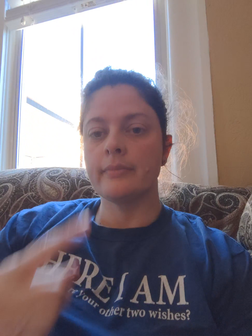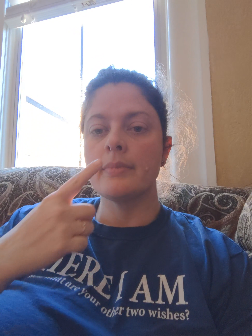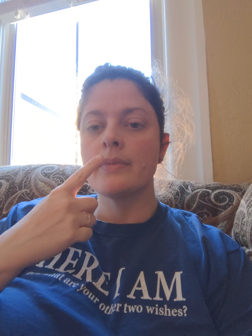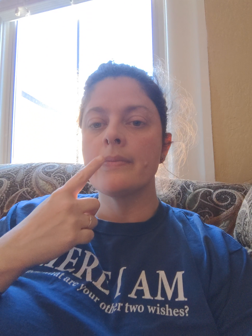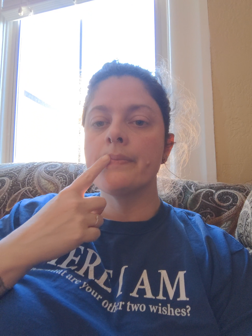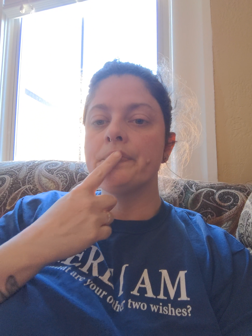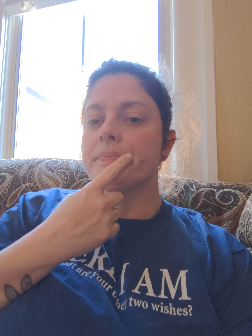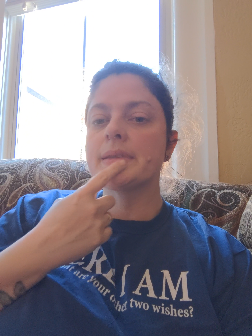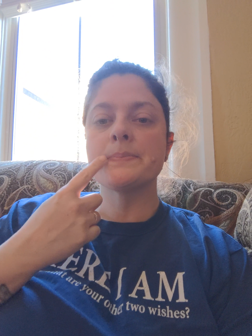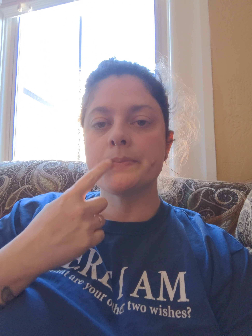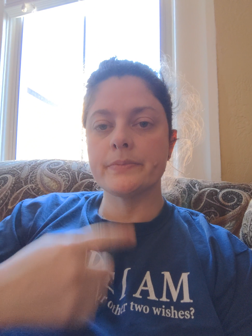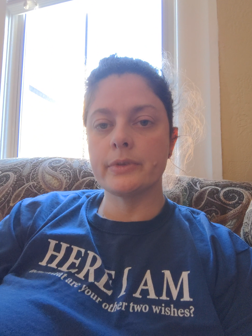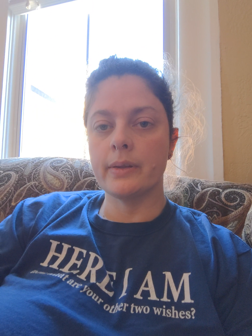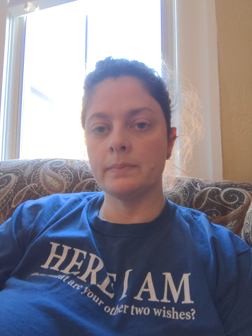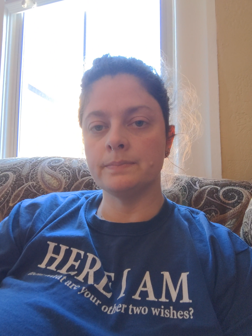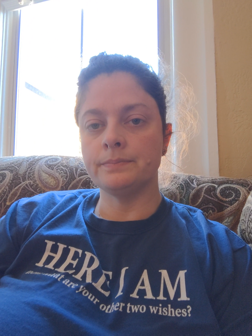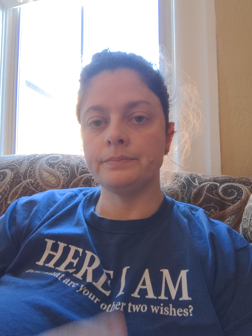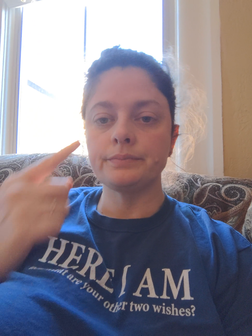lips